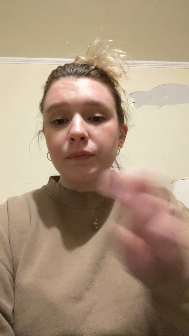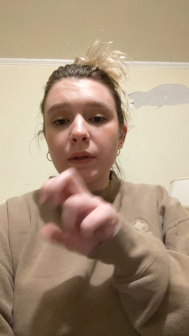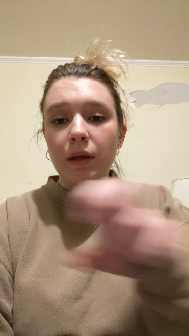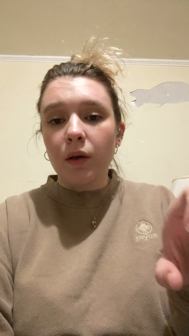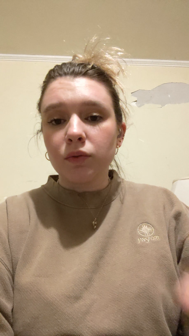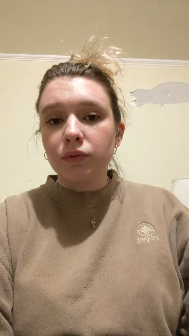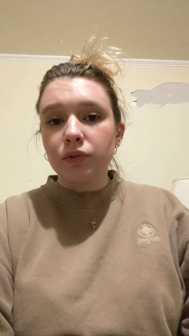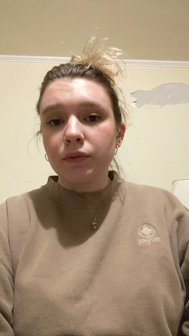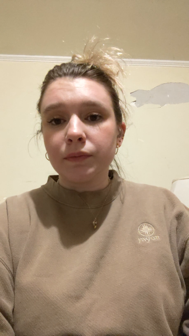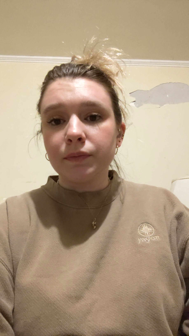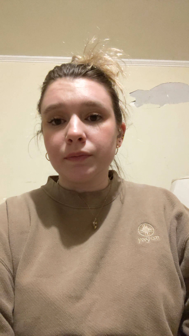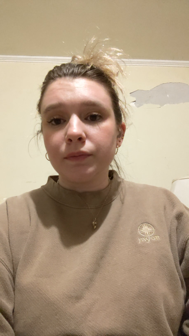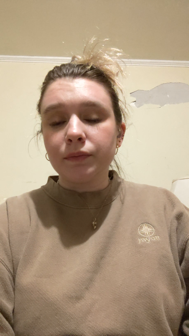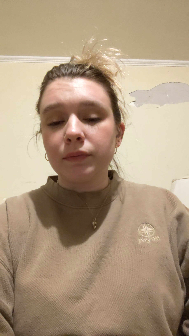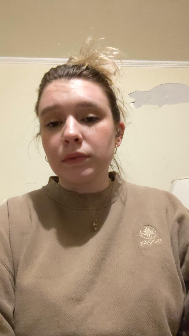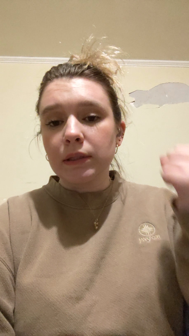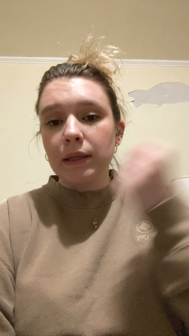hit